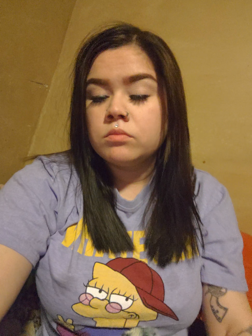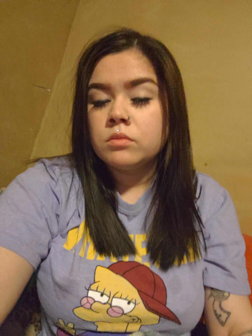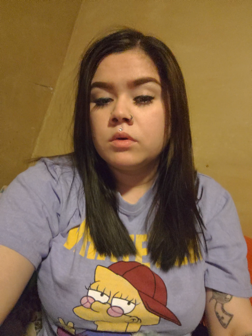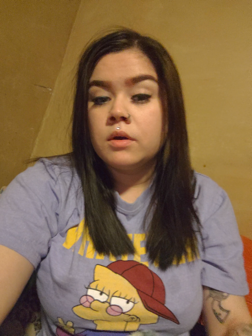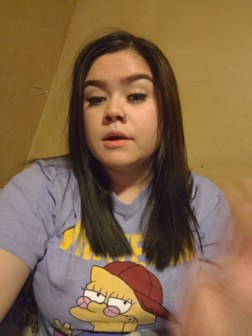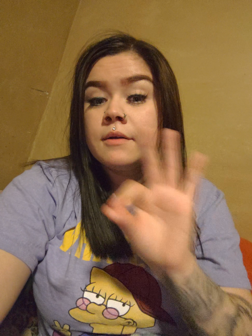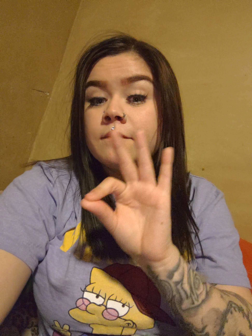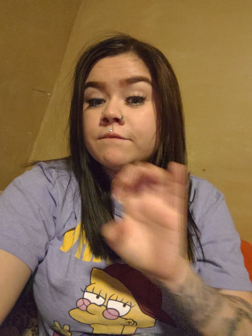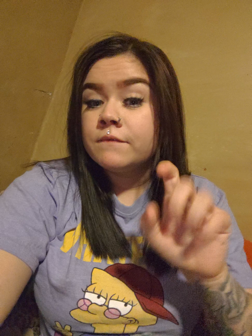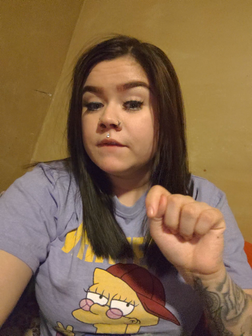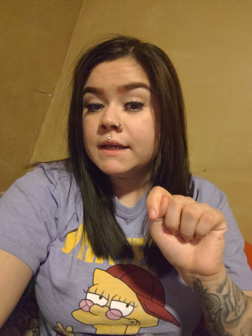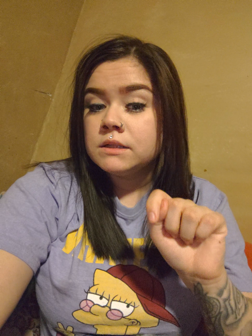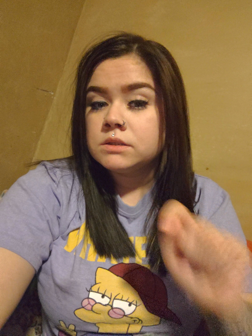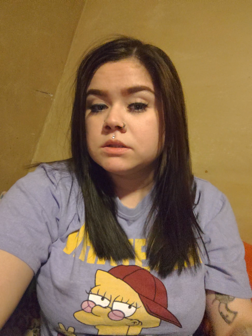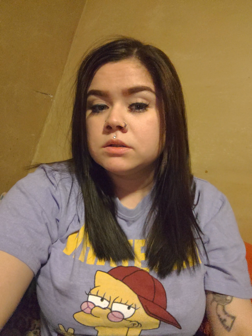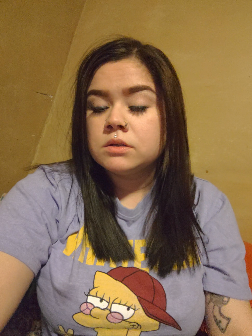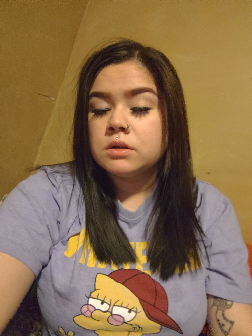feet